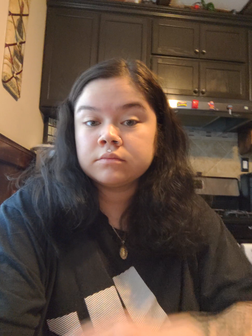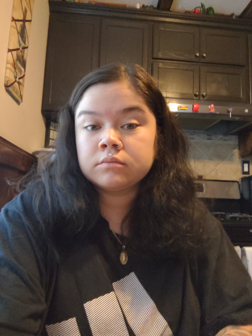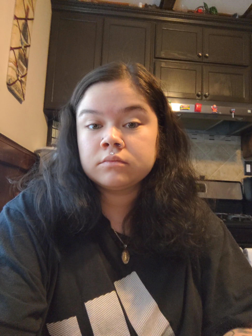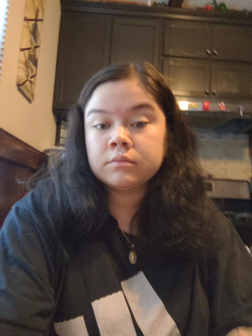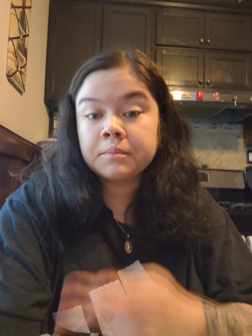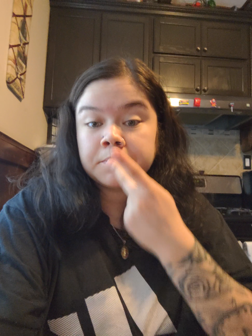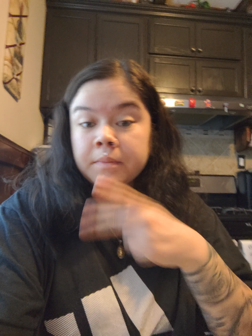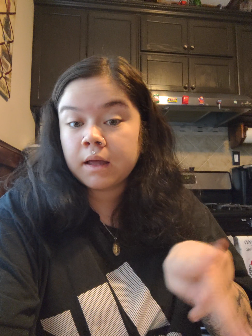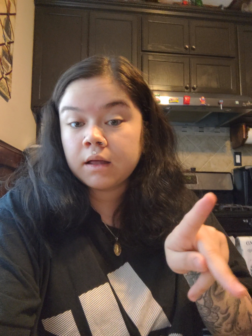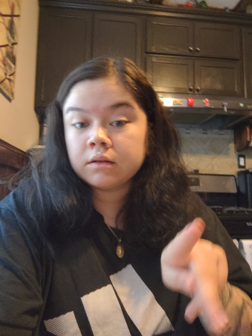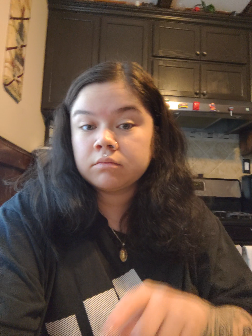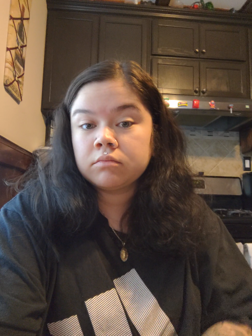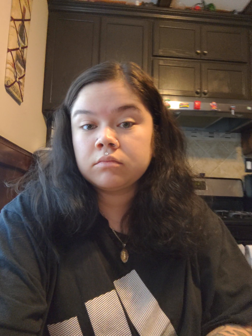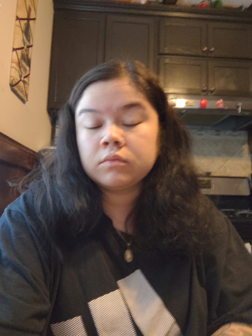pen